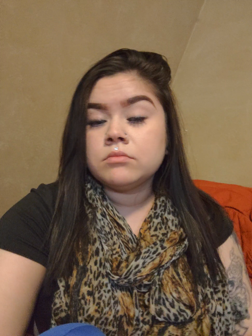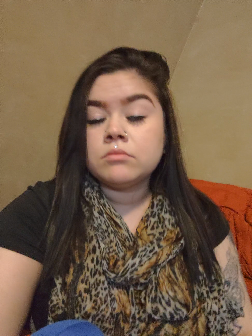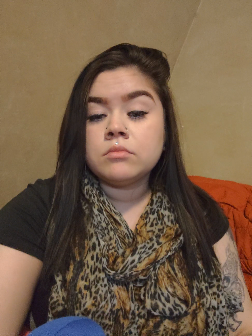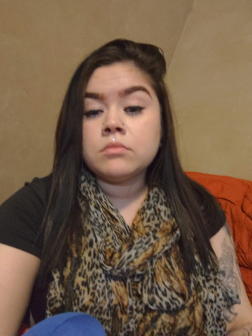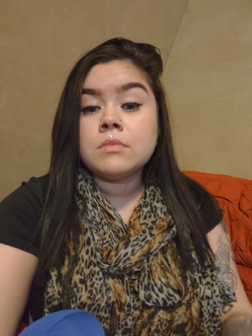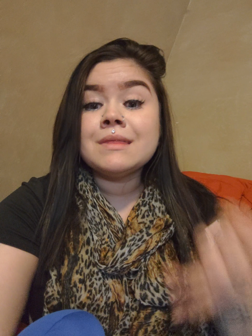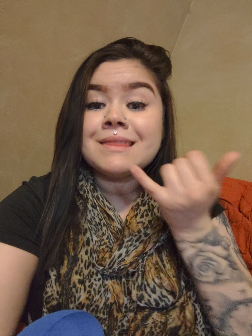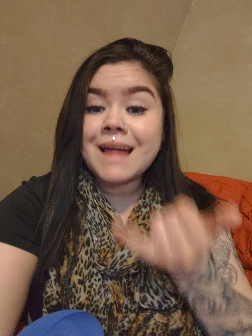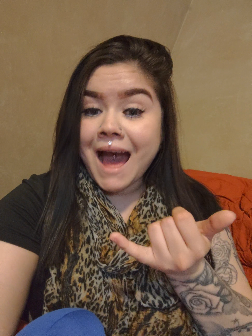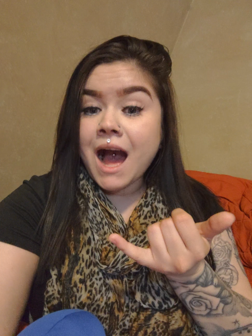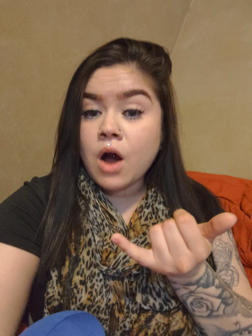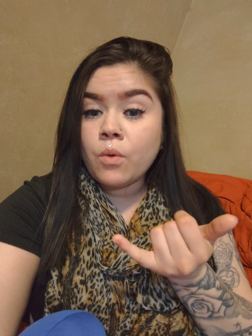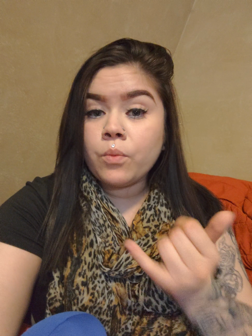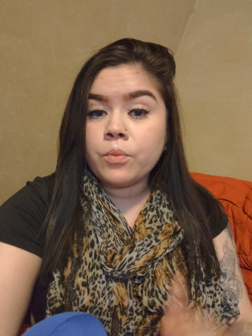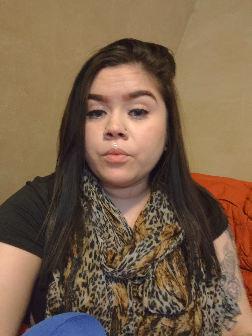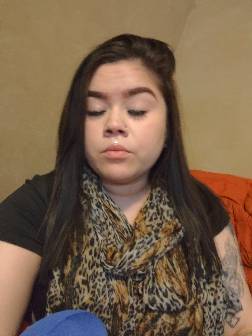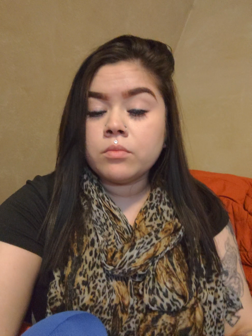now